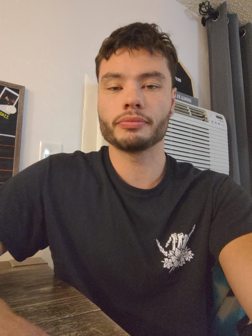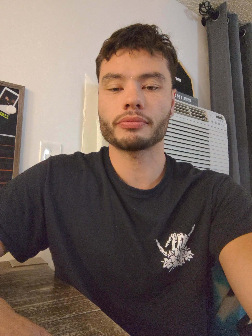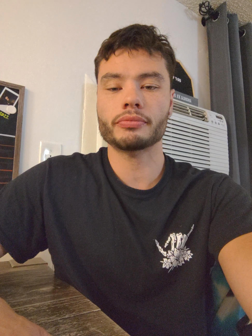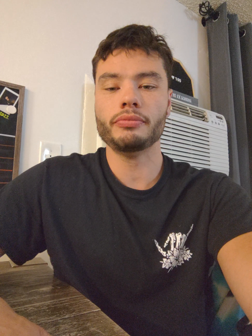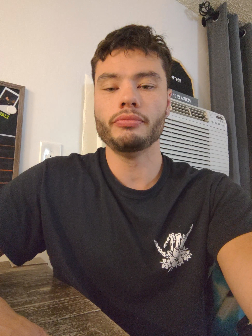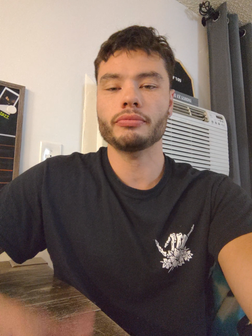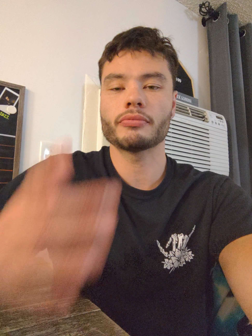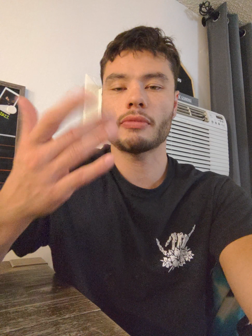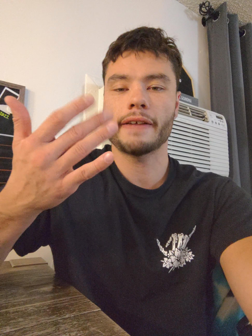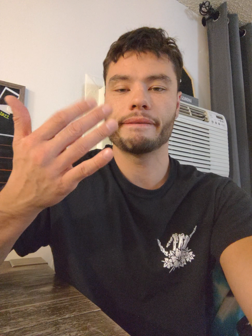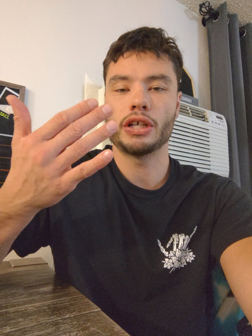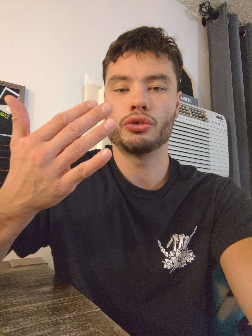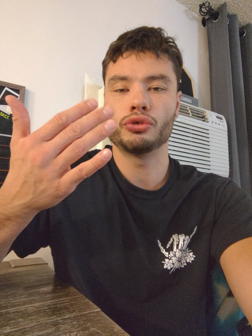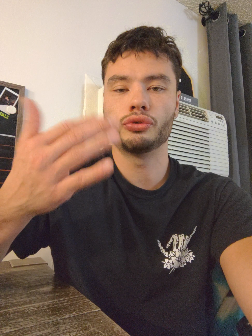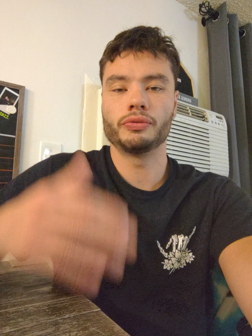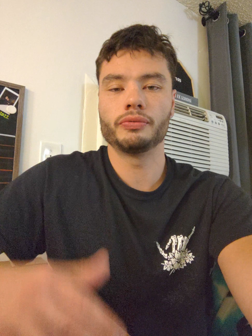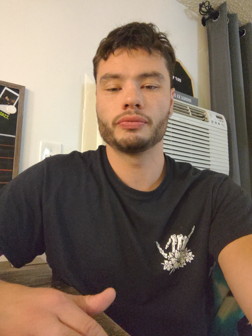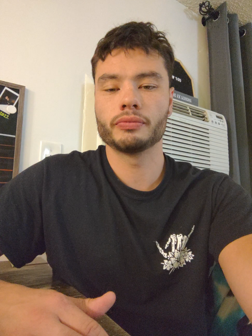finger